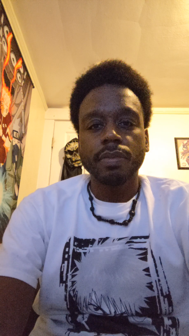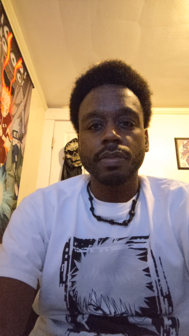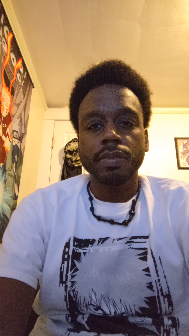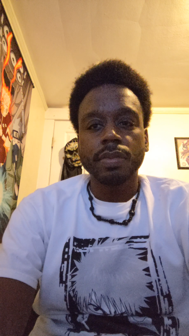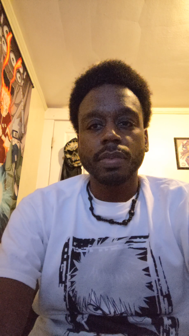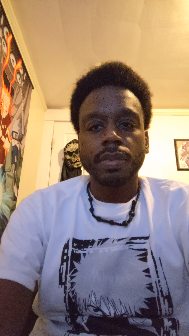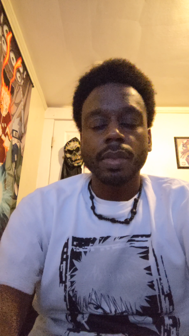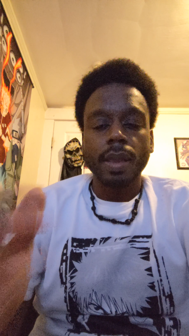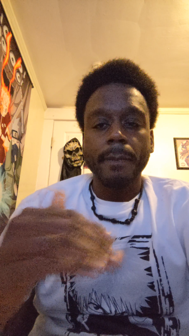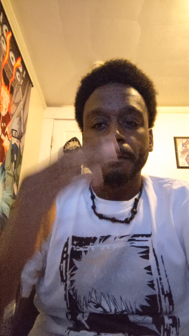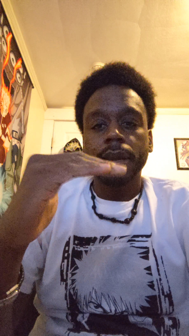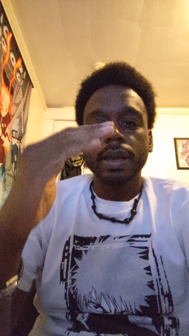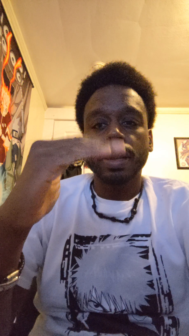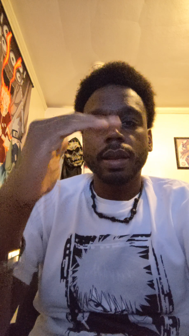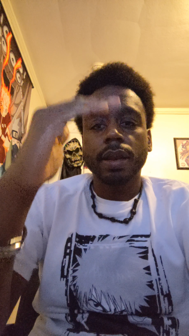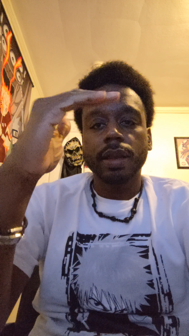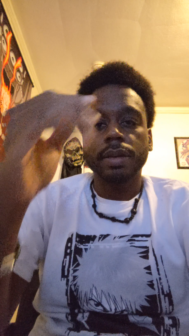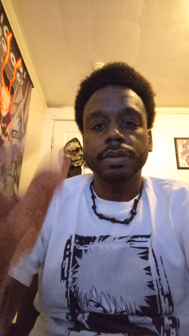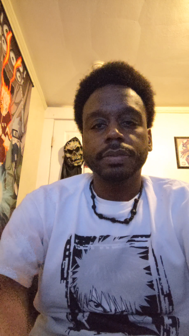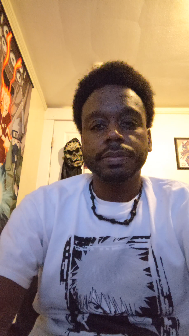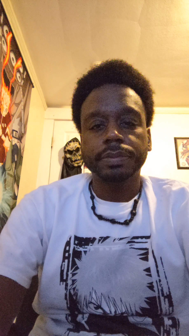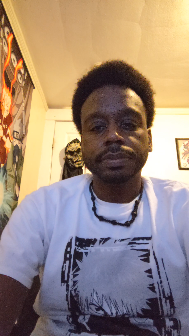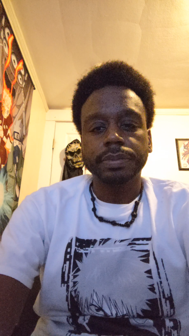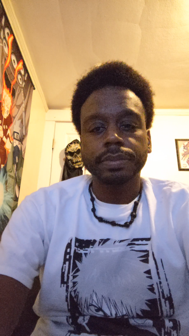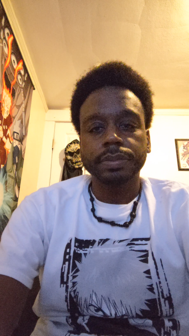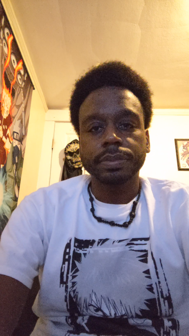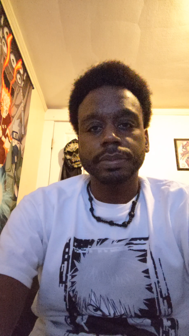build